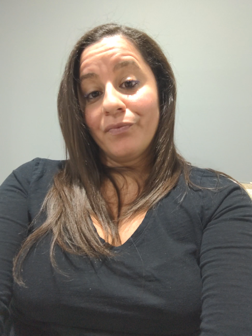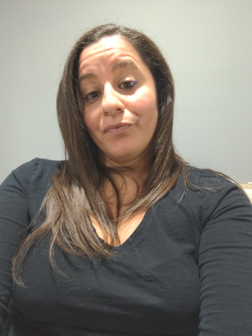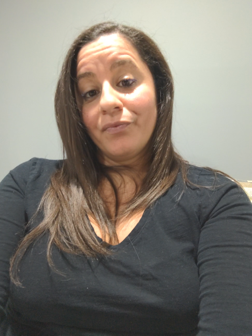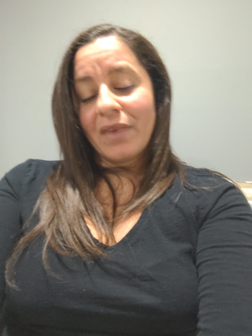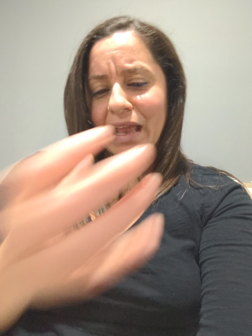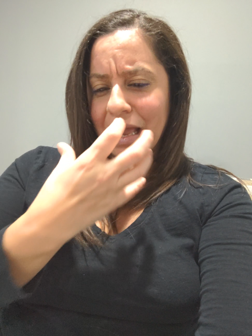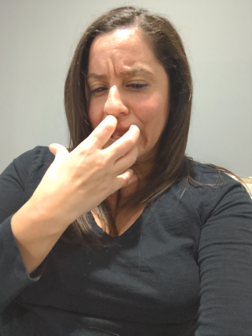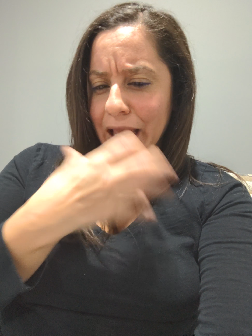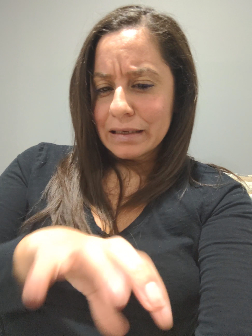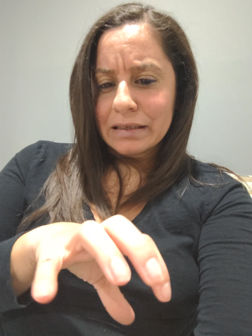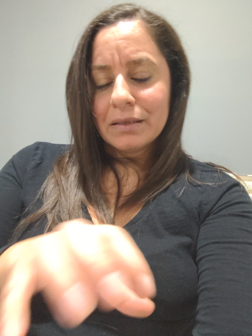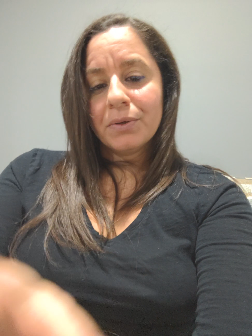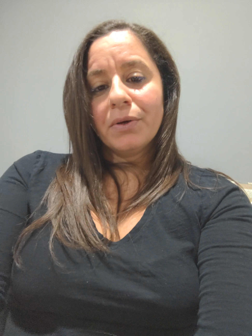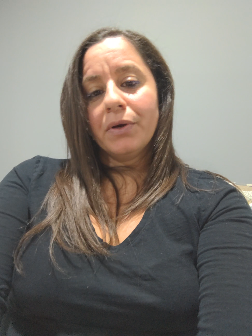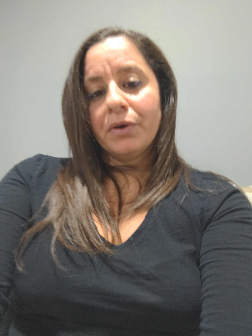hot